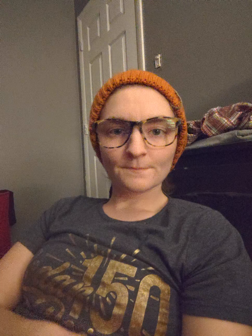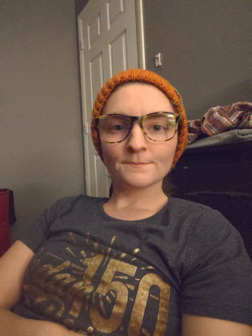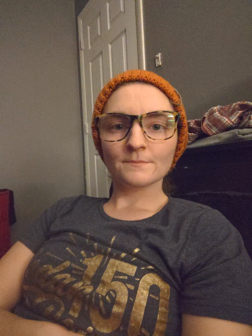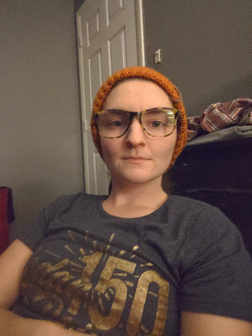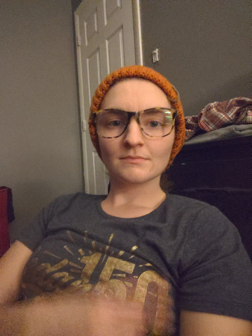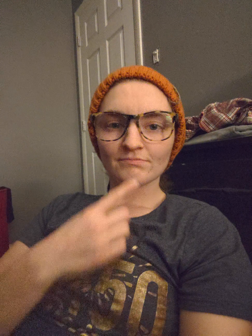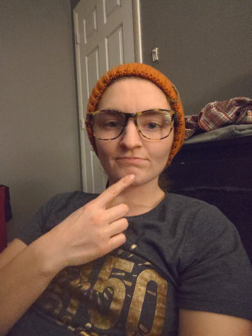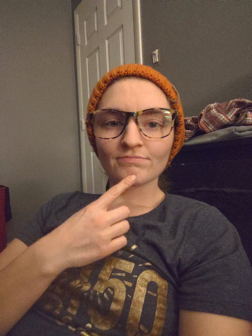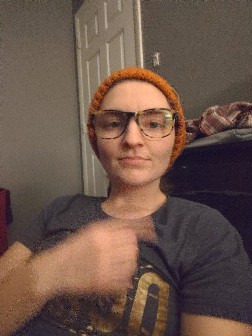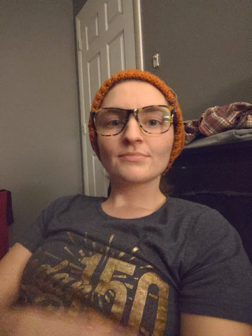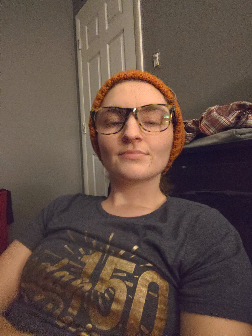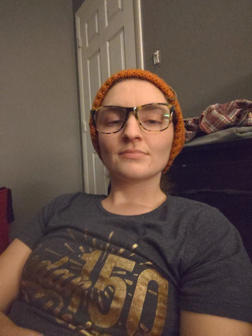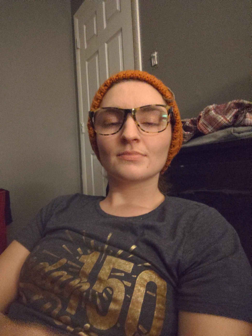chin